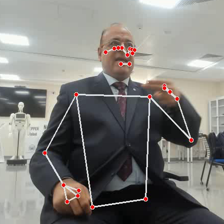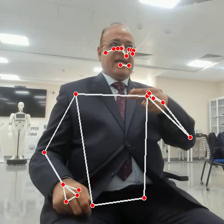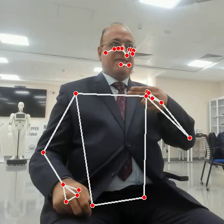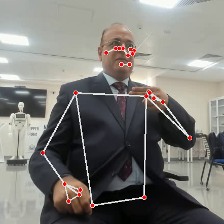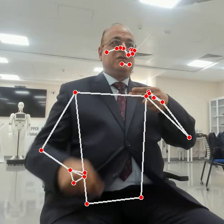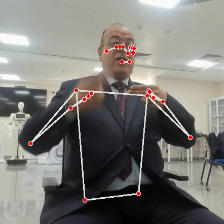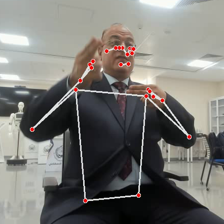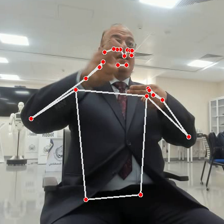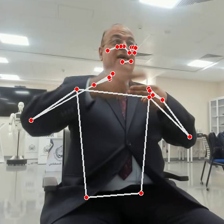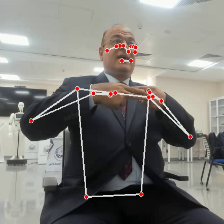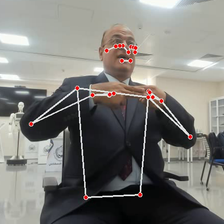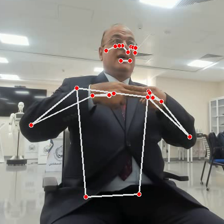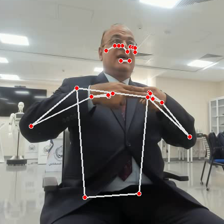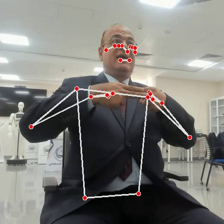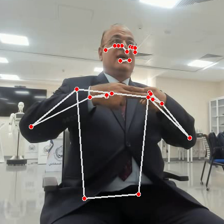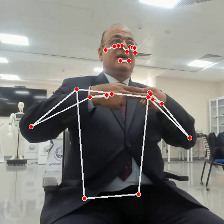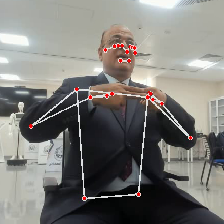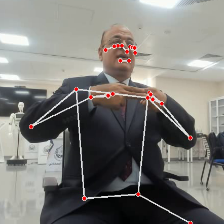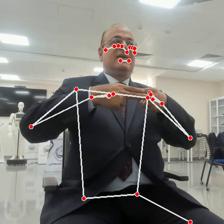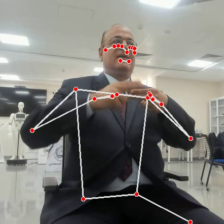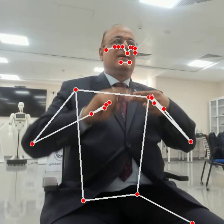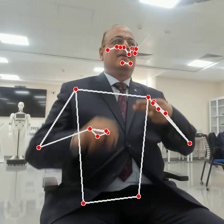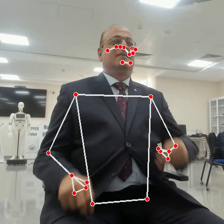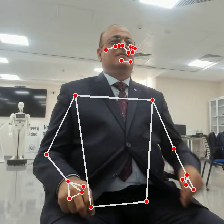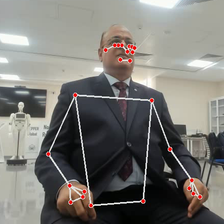mash mashy